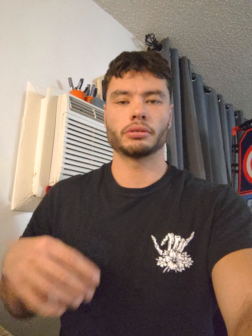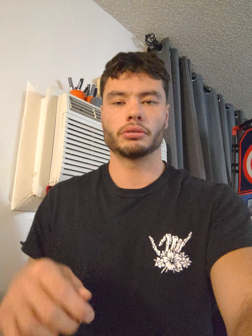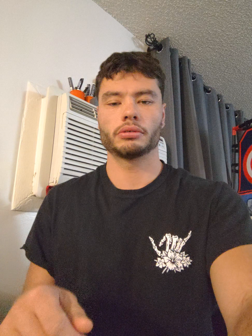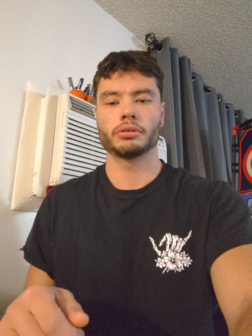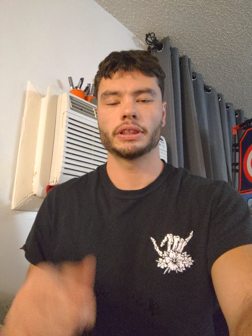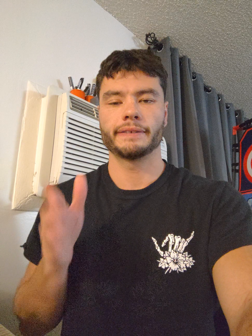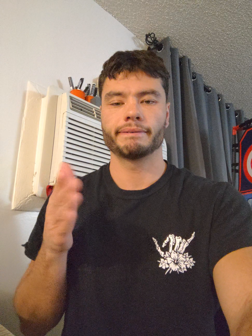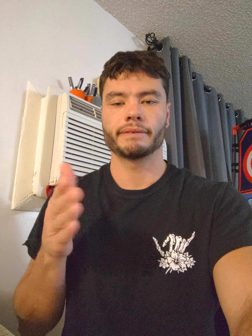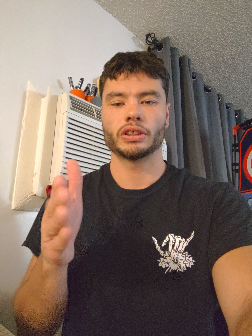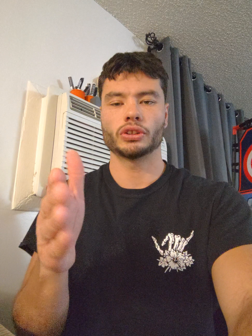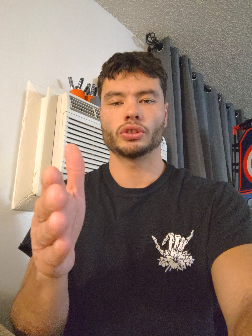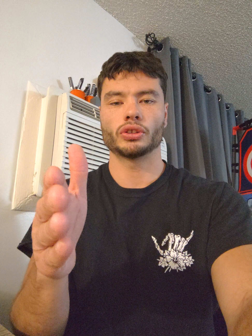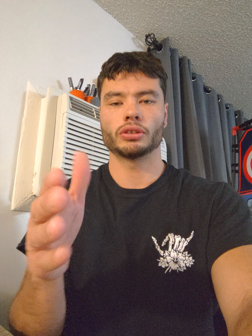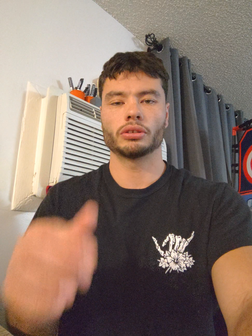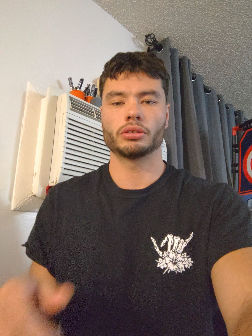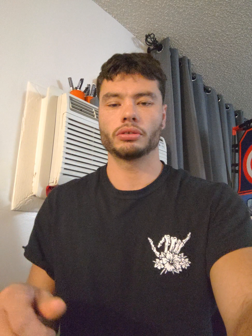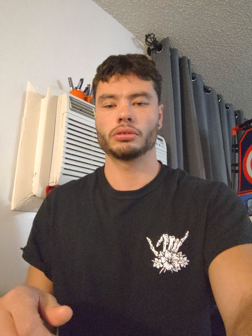fish